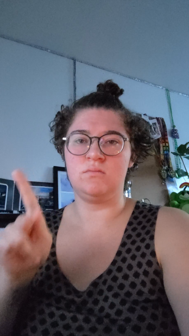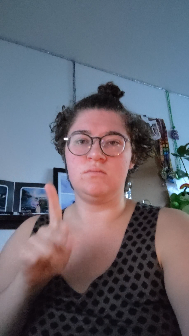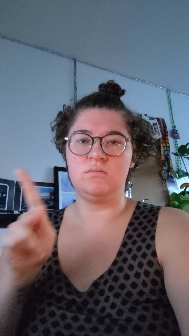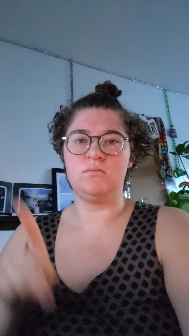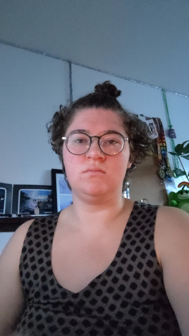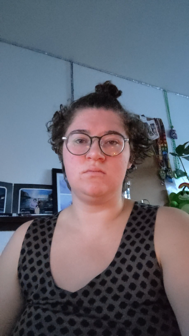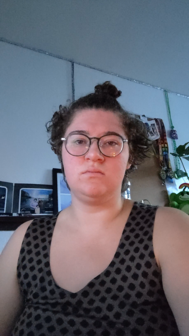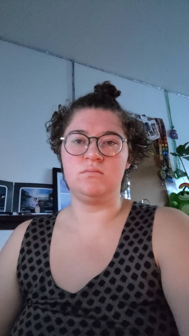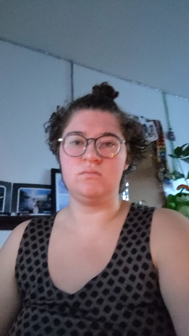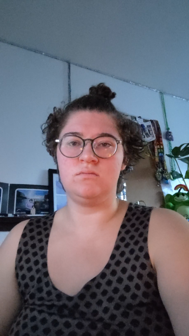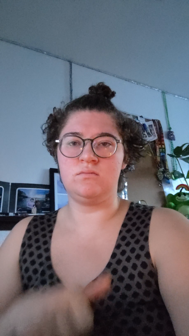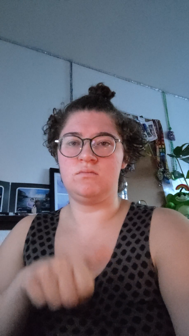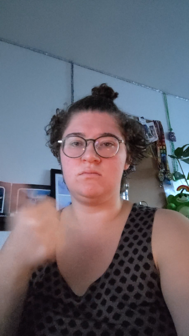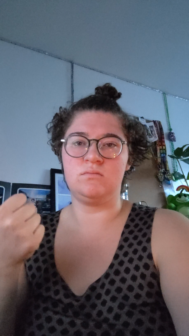other